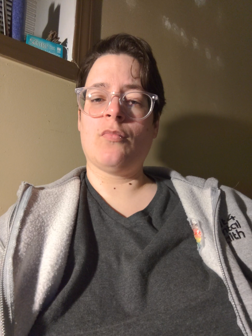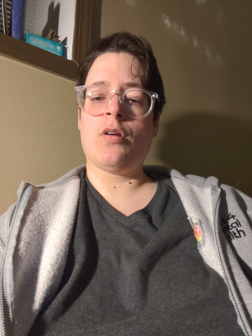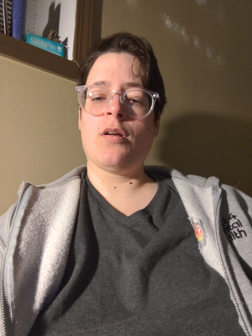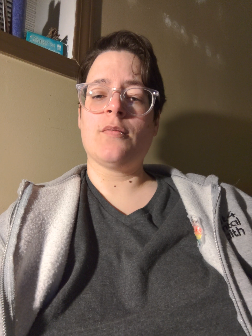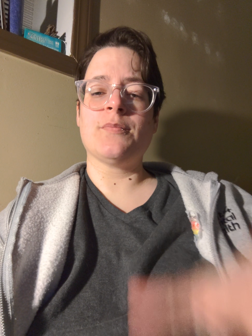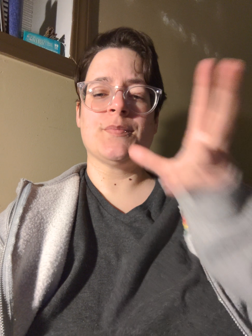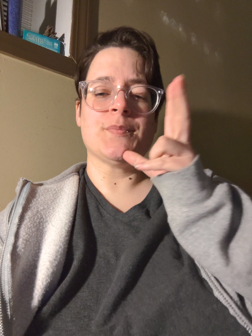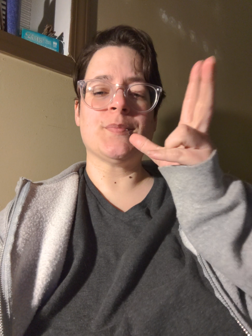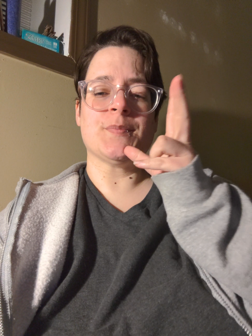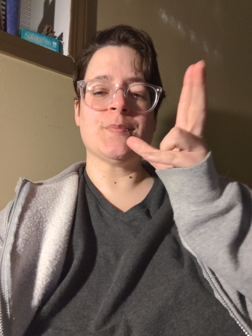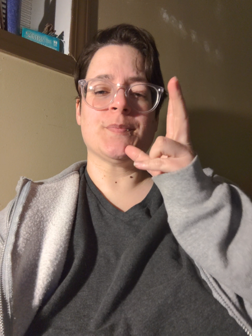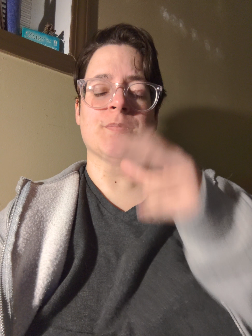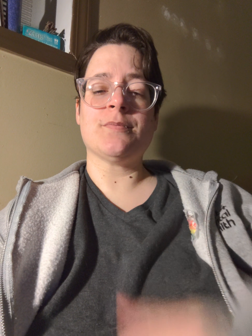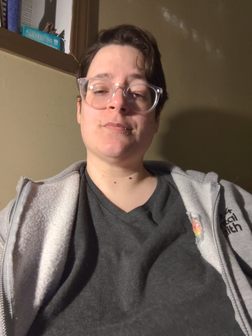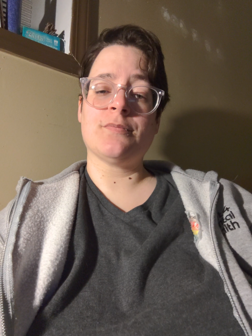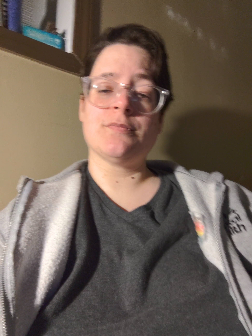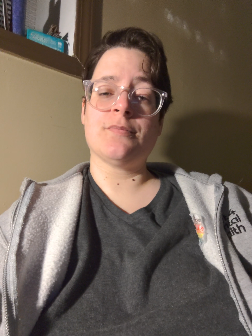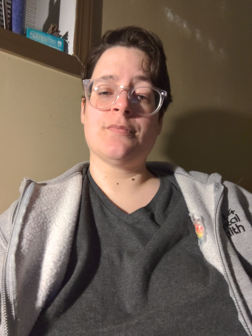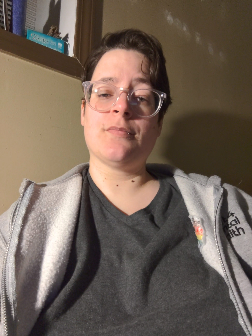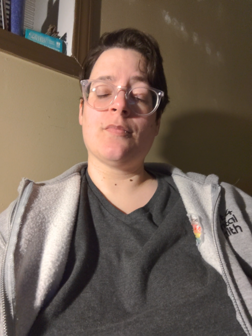hen